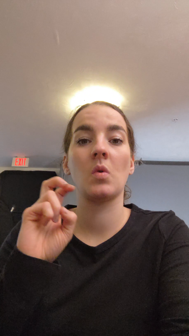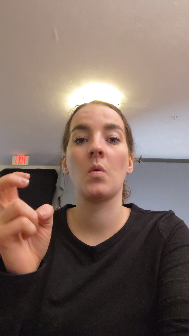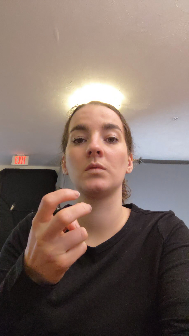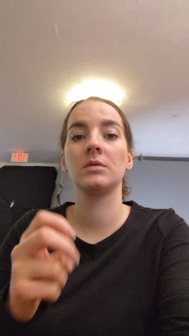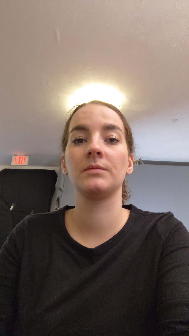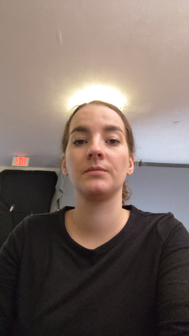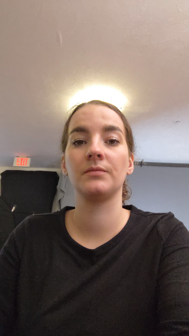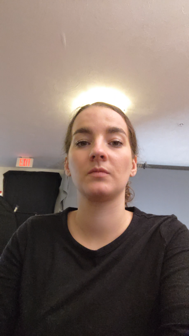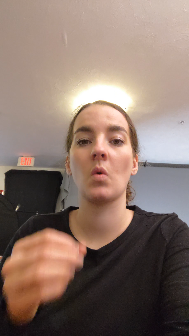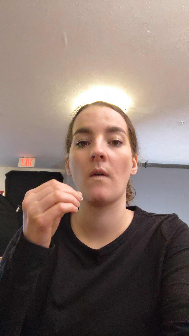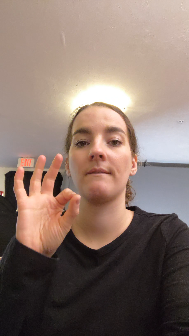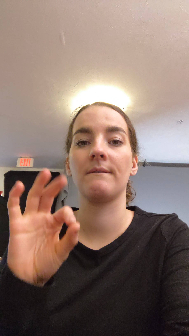of